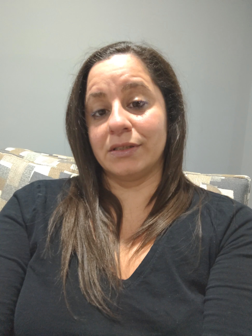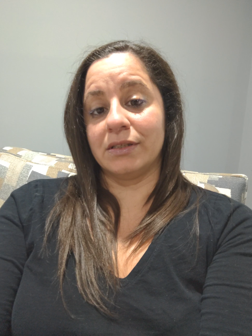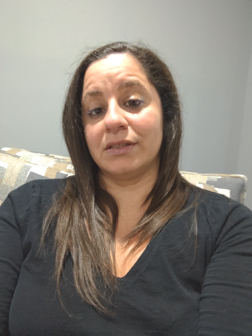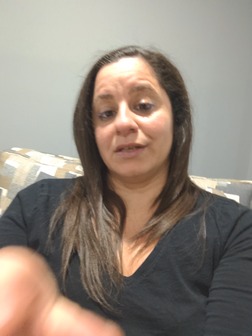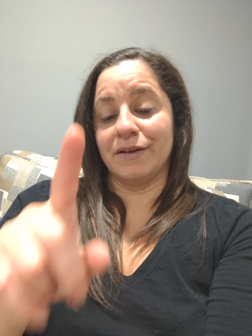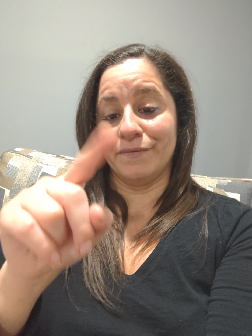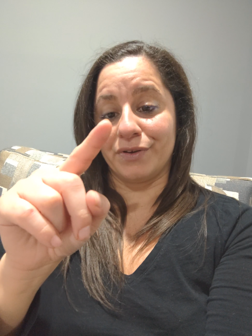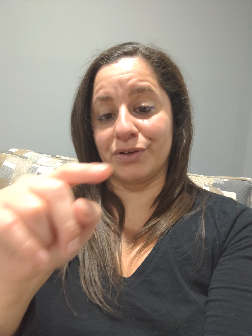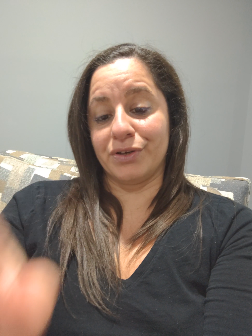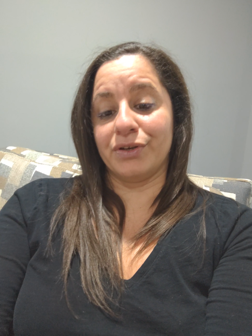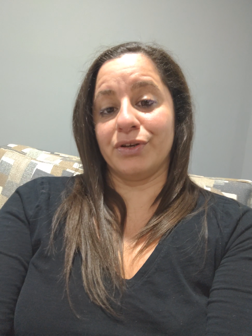finger